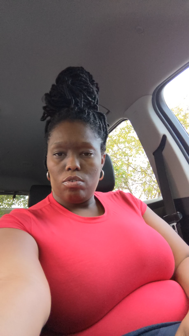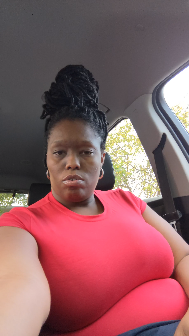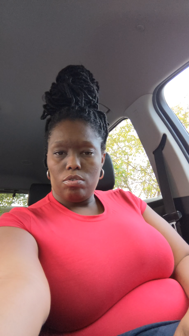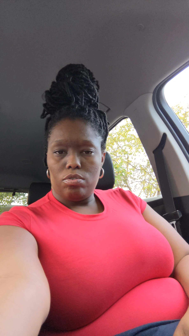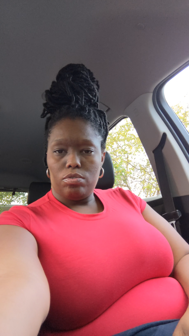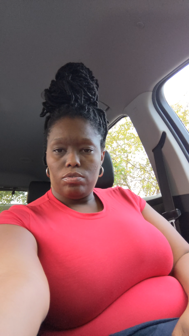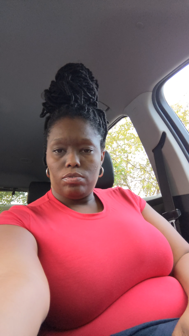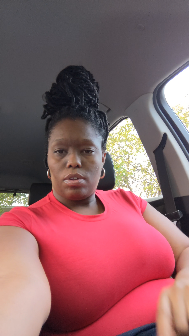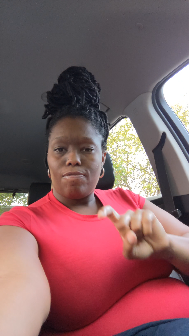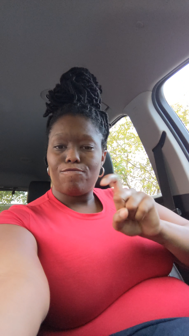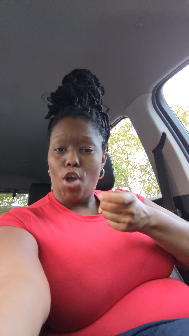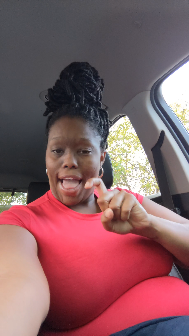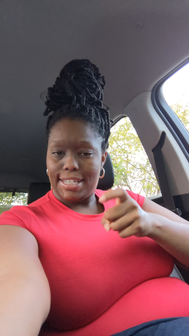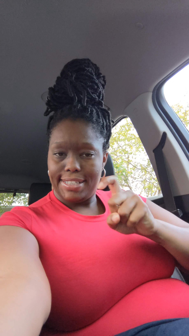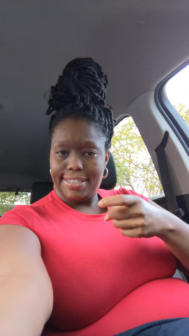friend